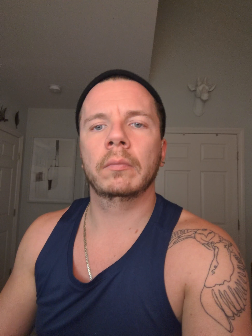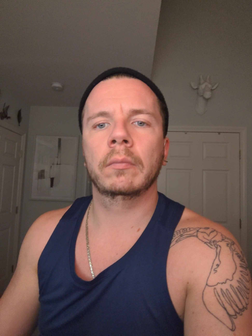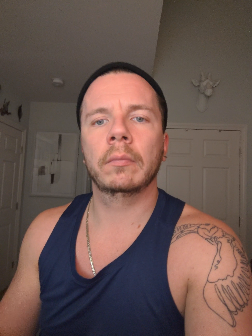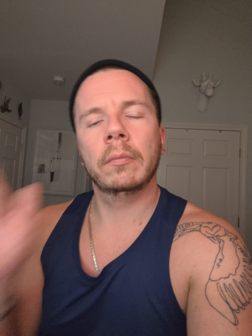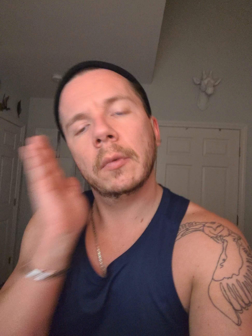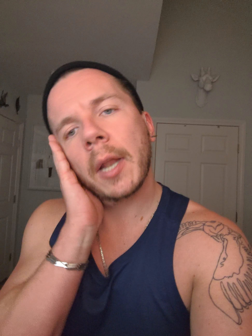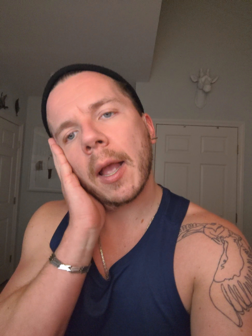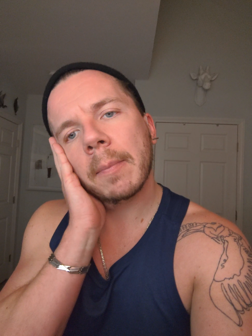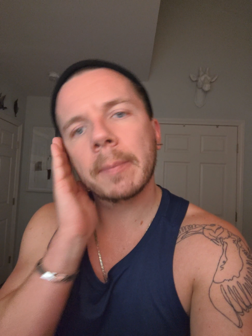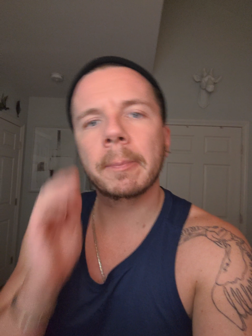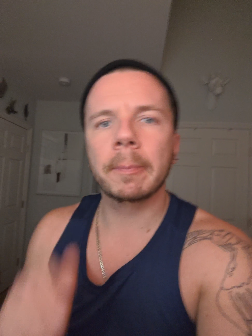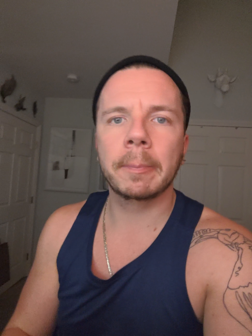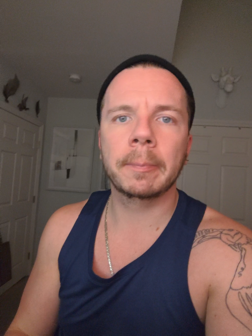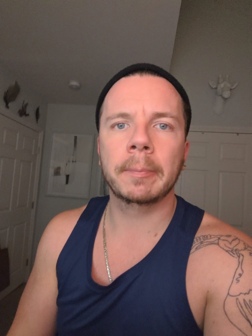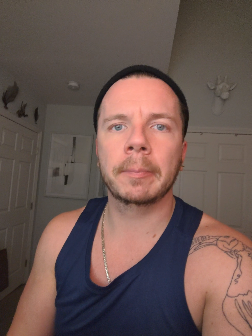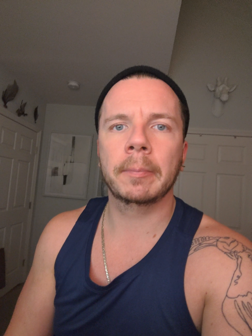nap